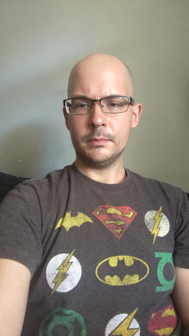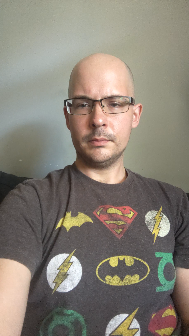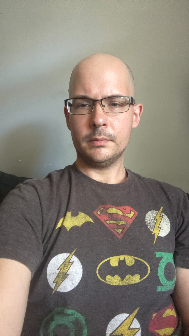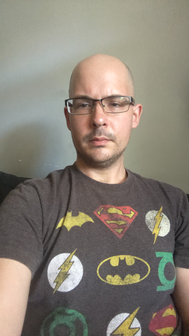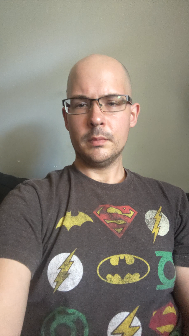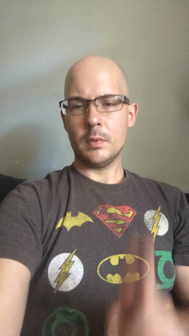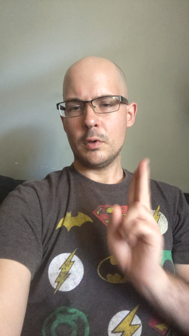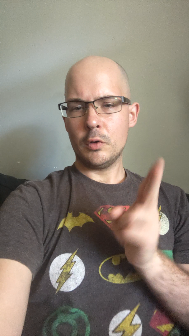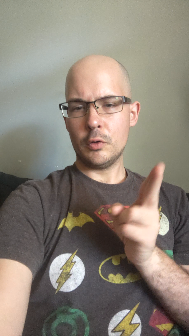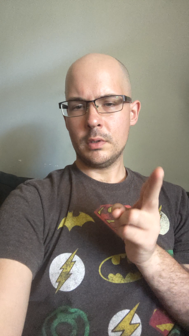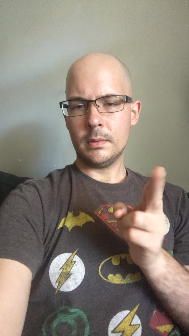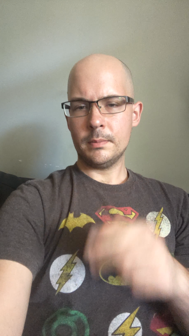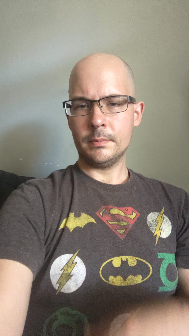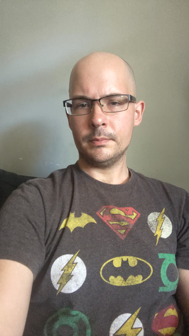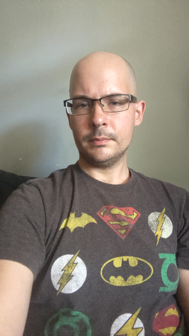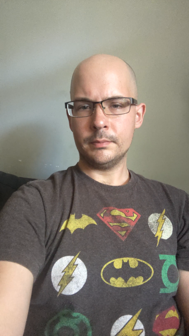hurry